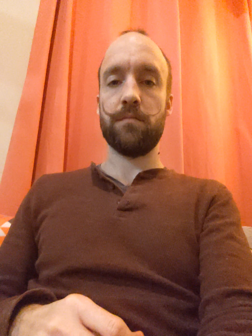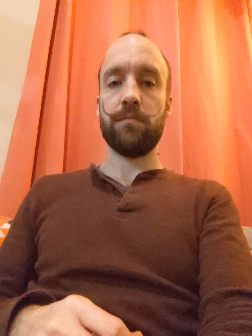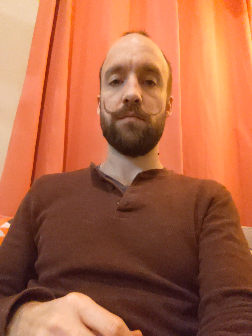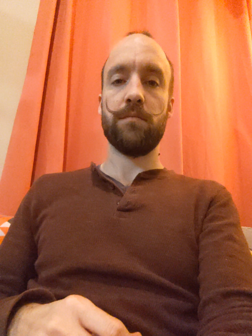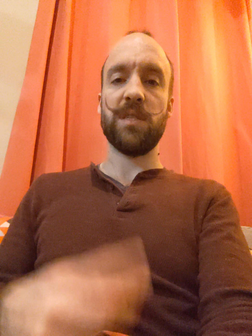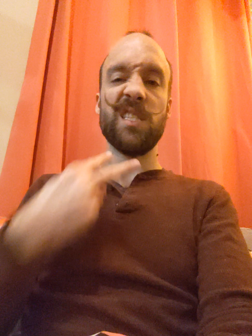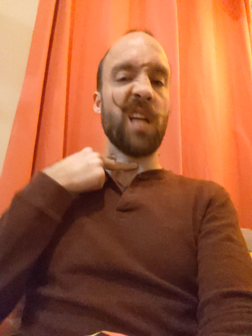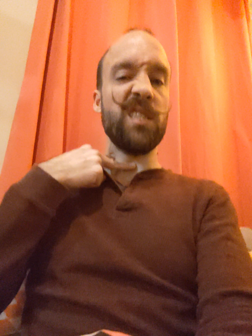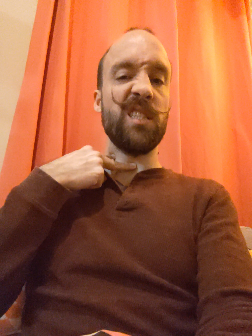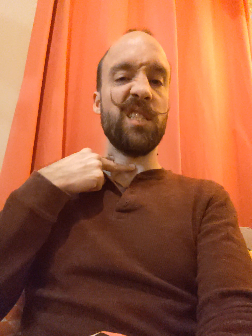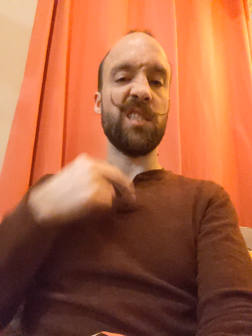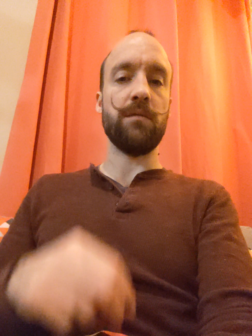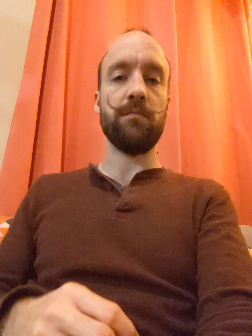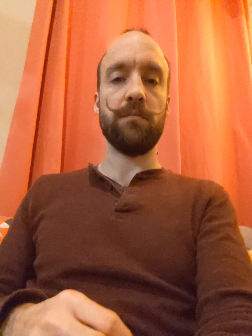stuck